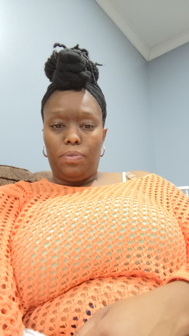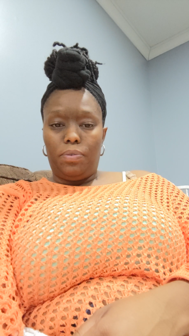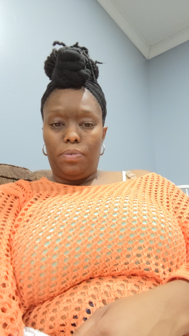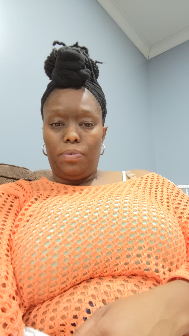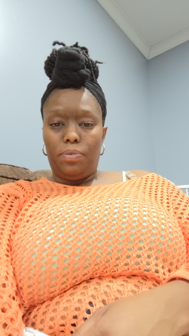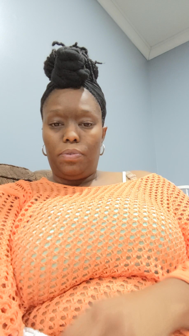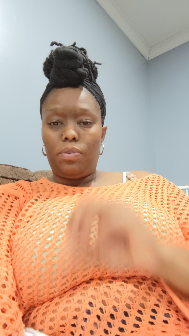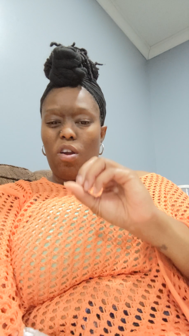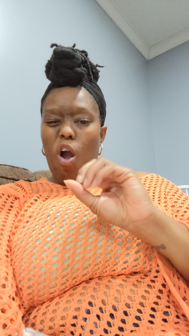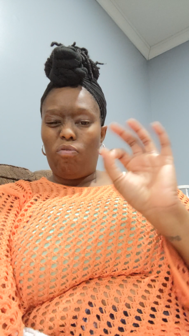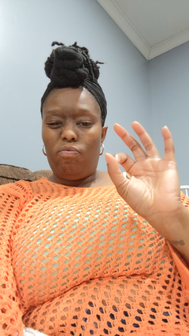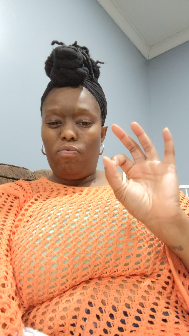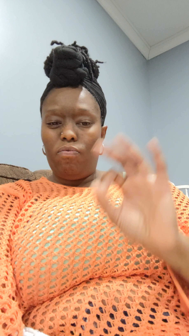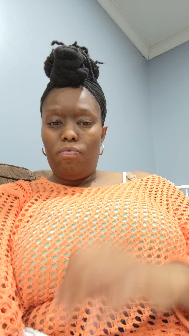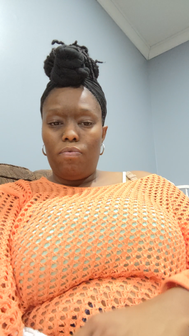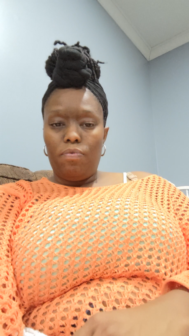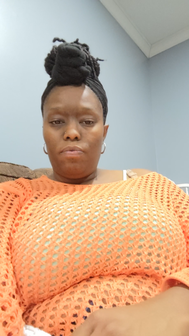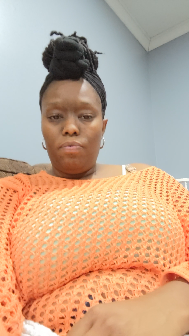off